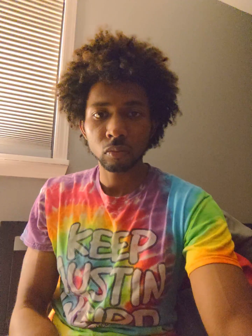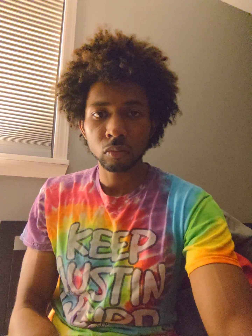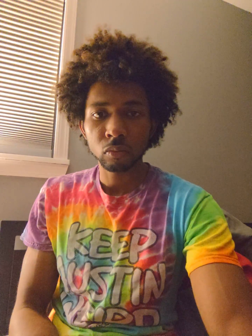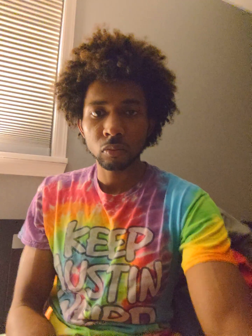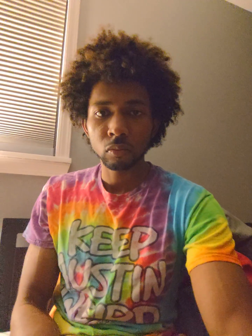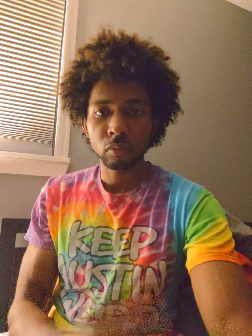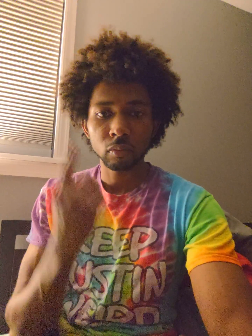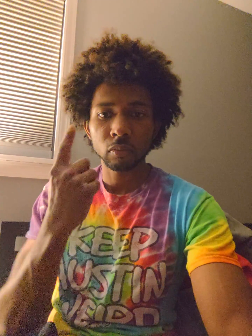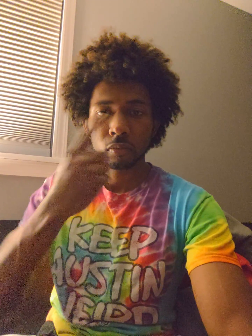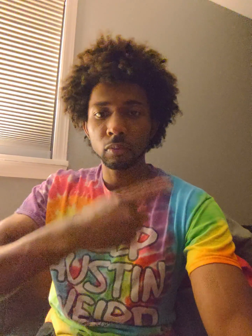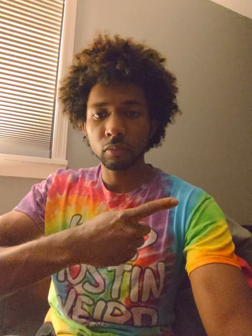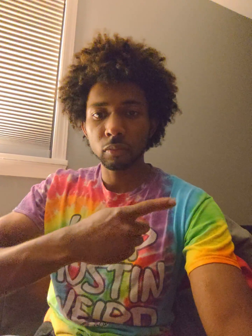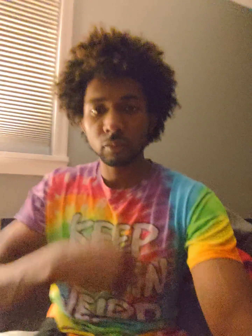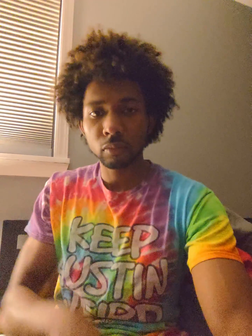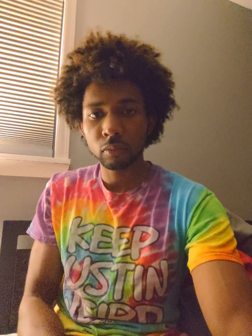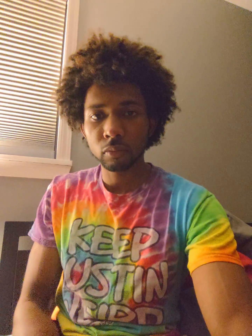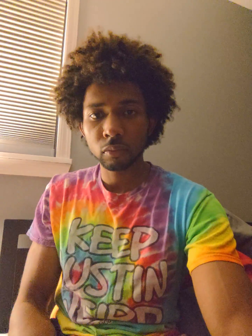day